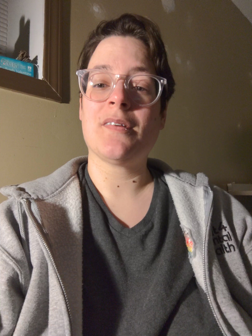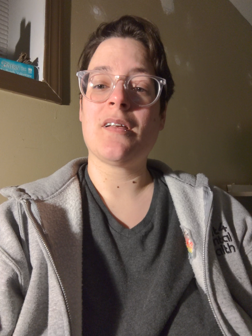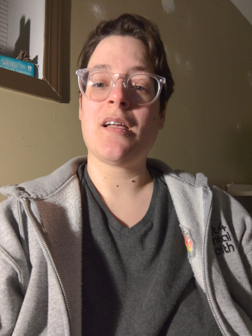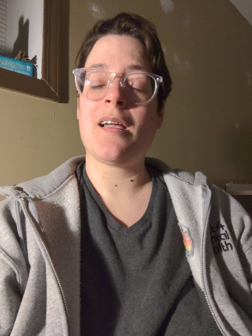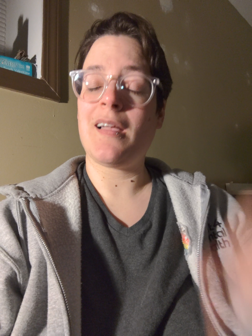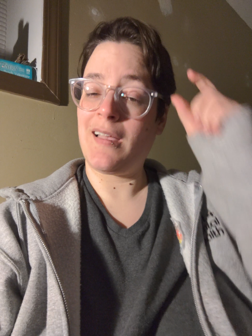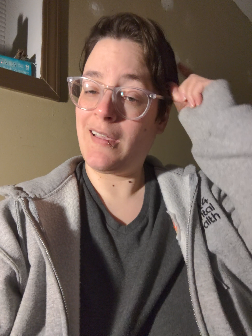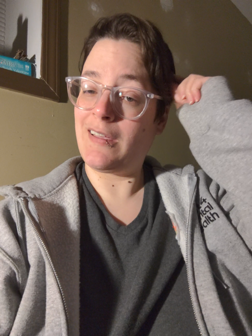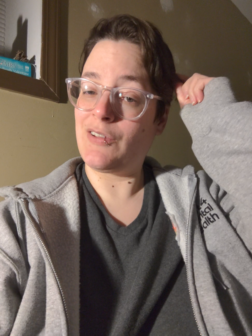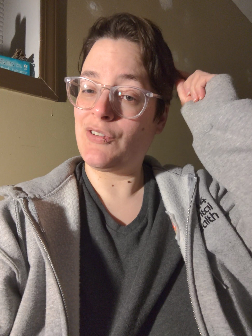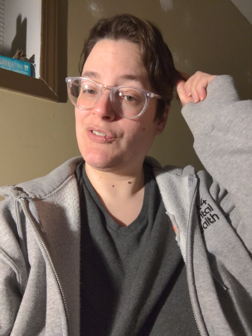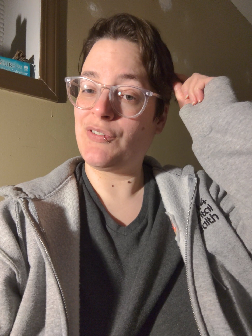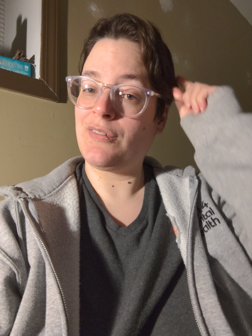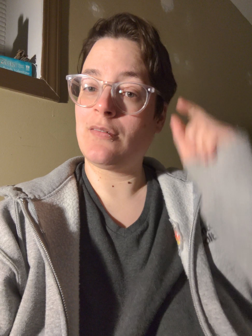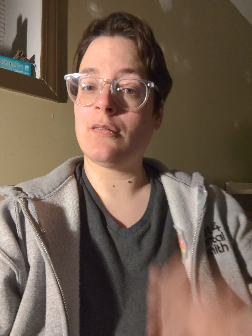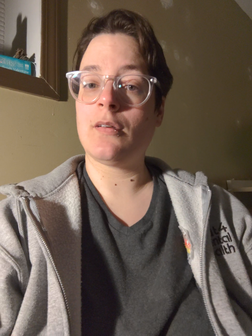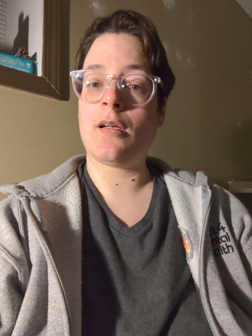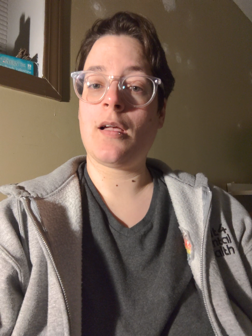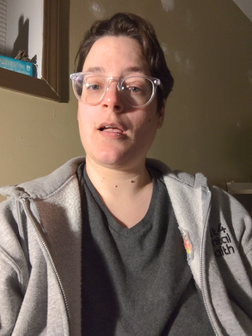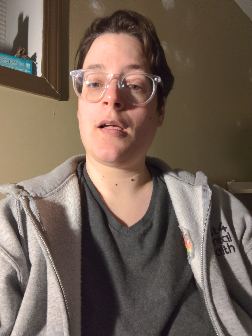hair